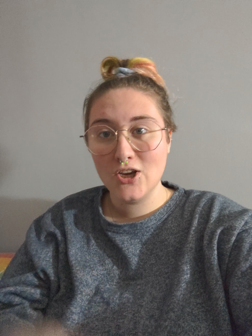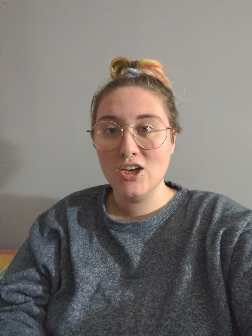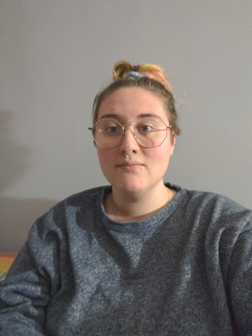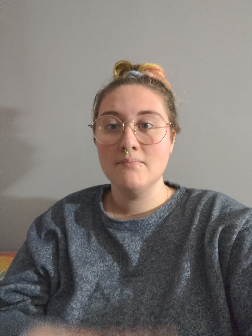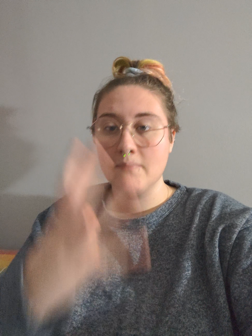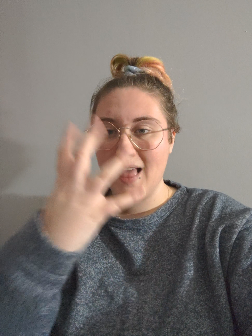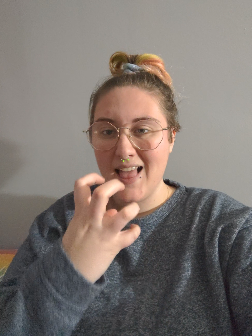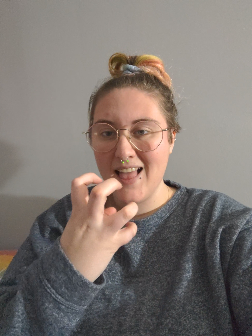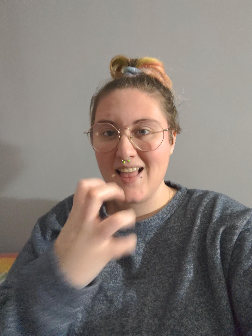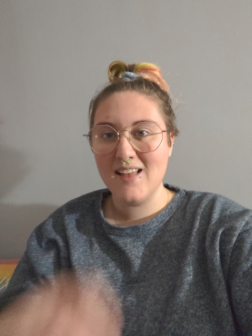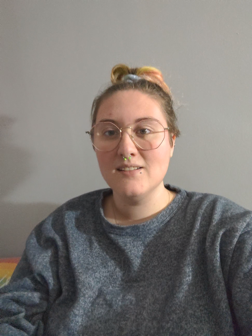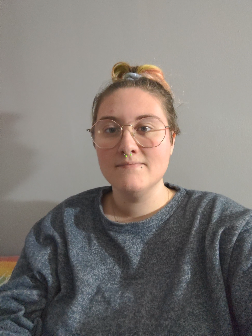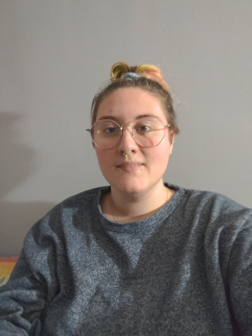mad